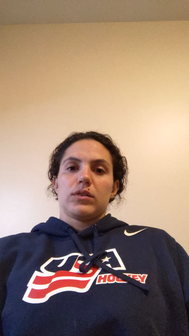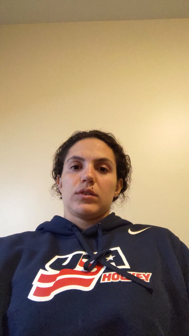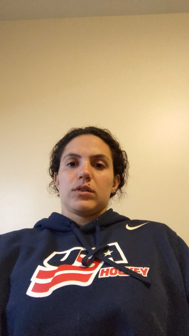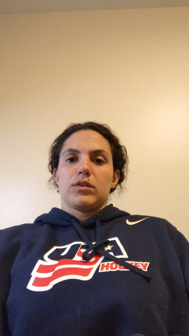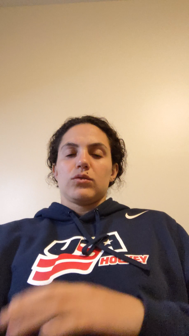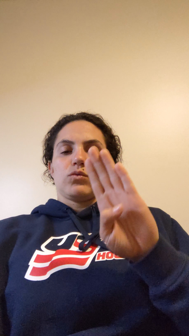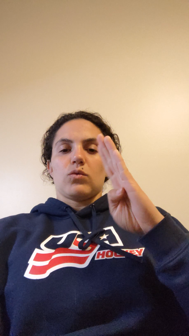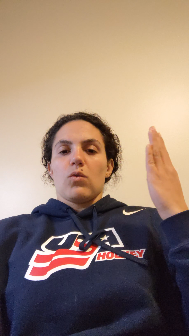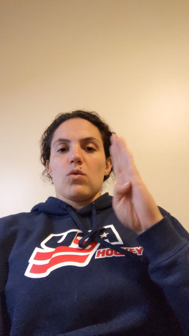door